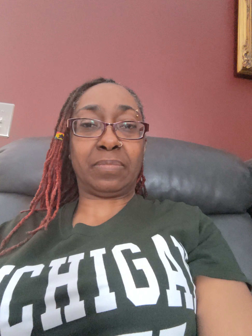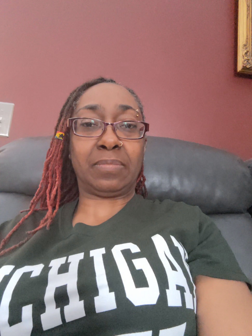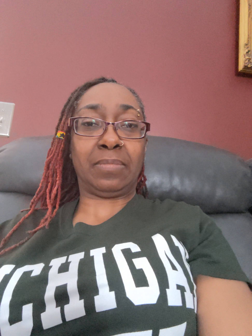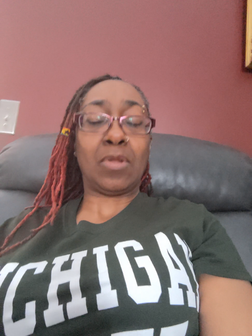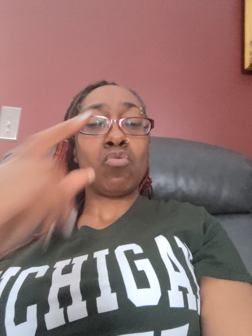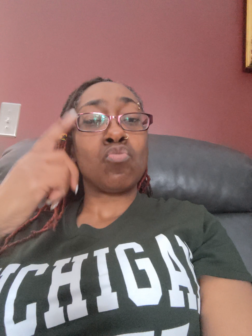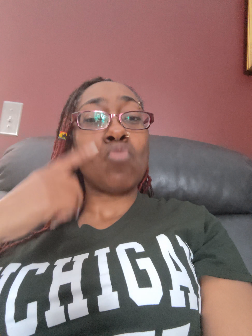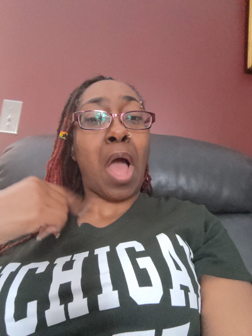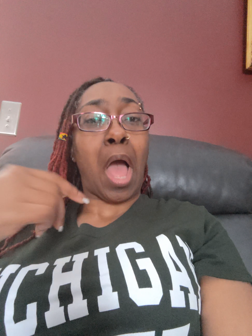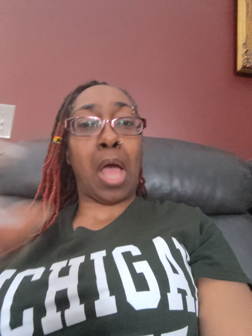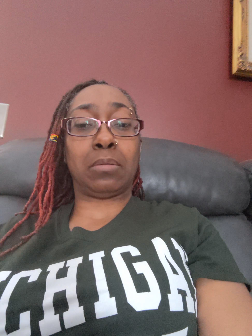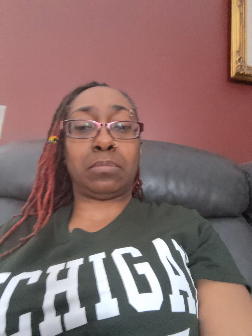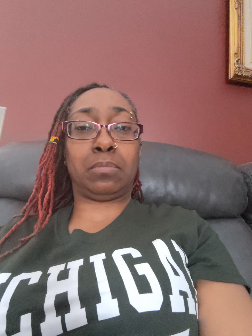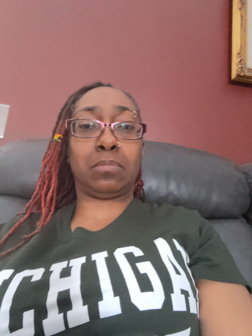cry